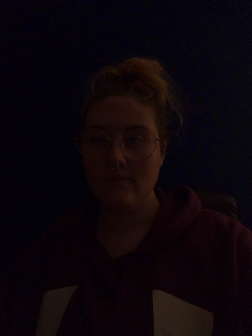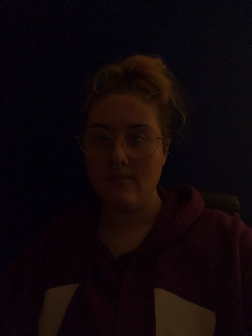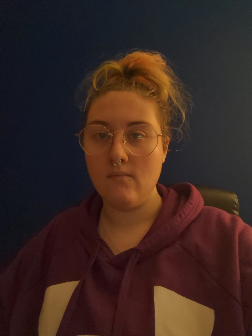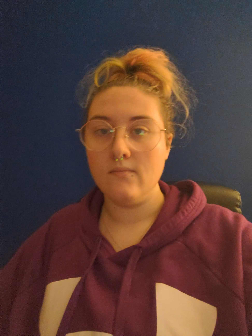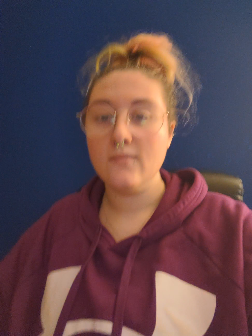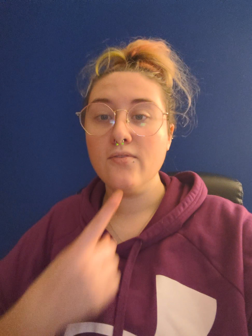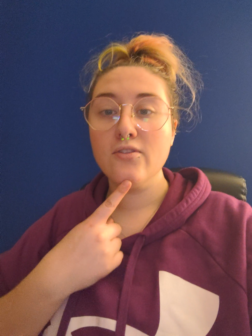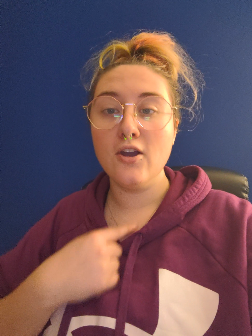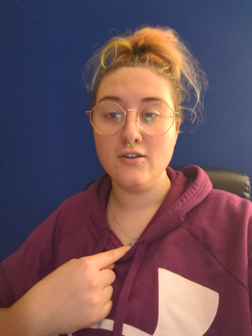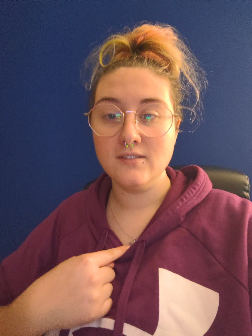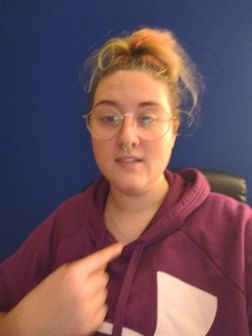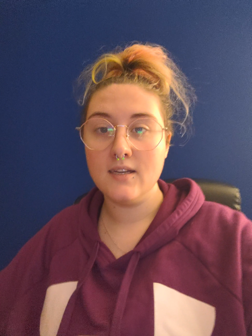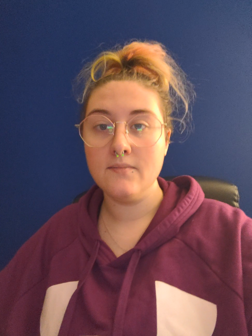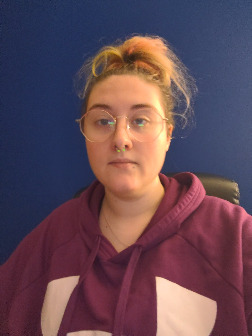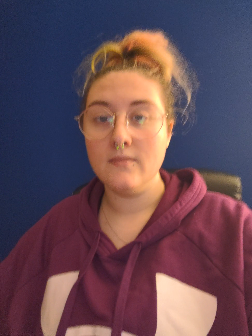thirsty